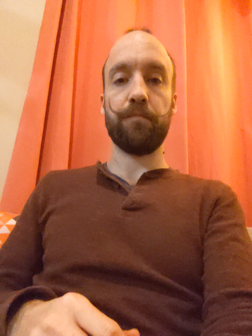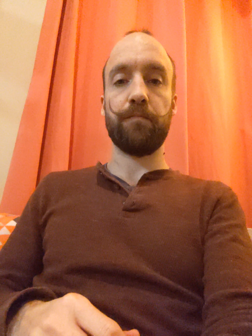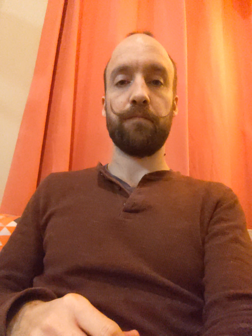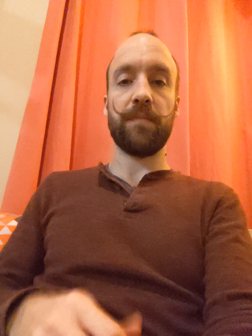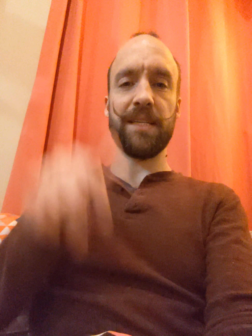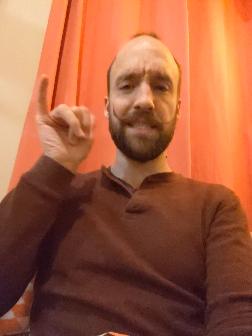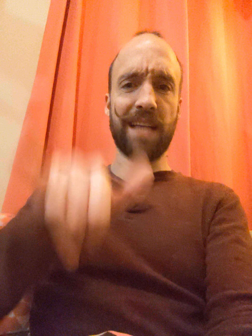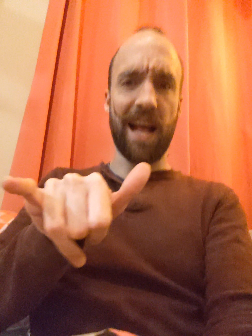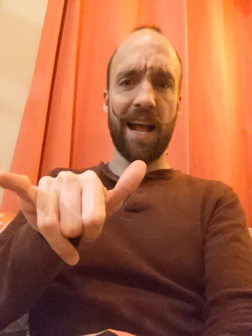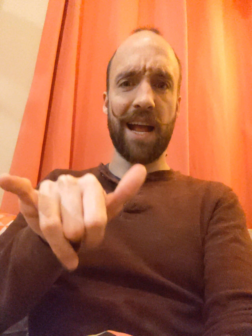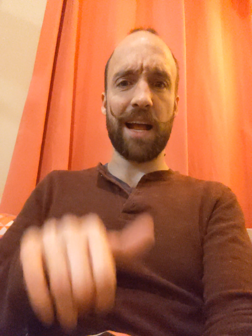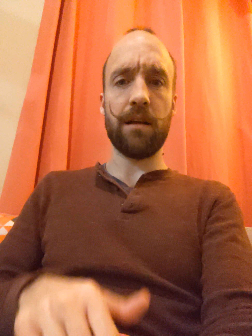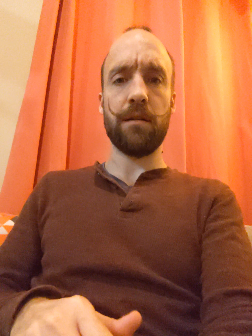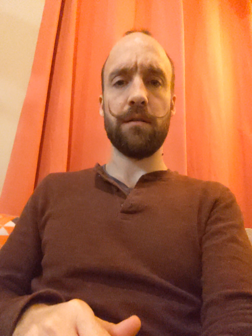stay